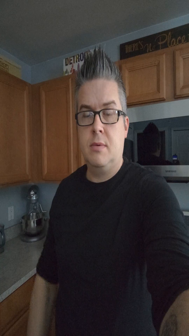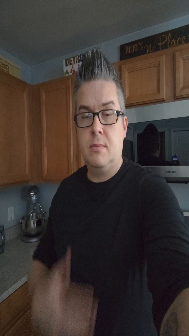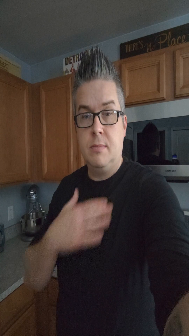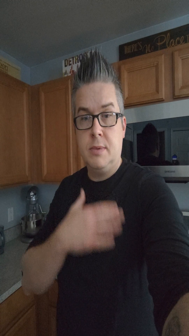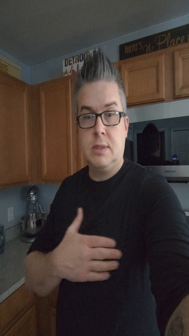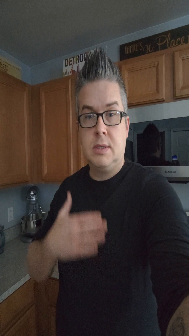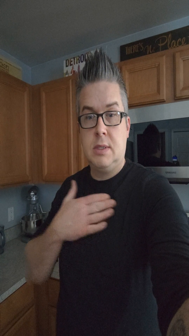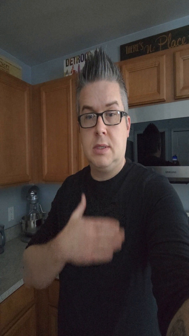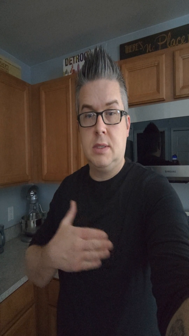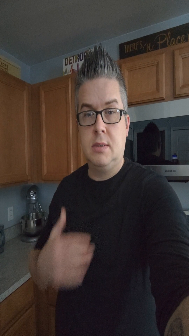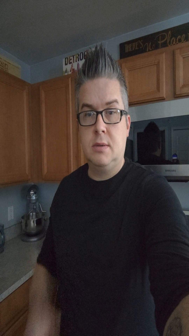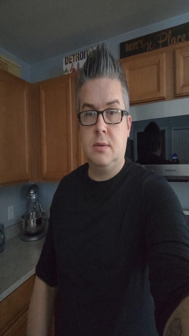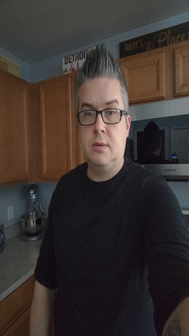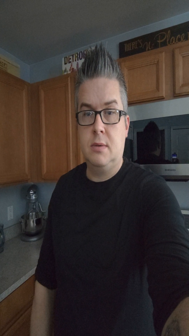please